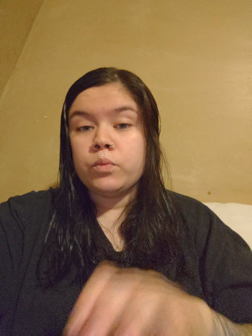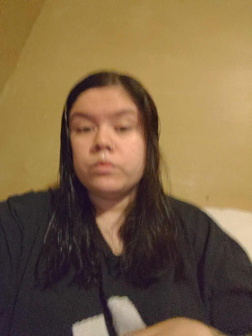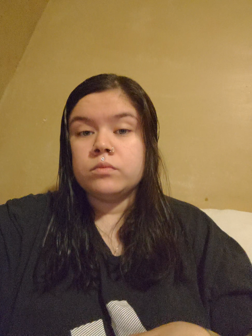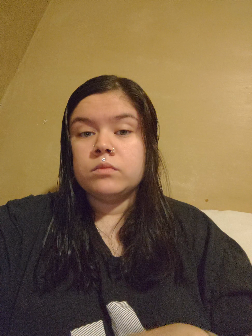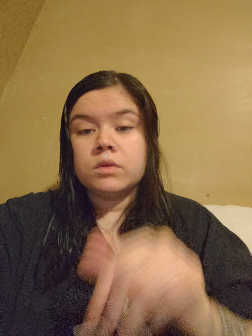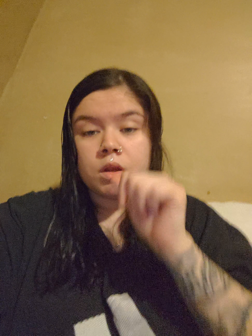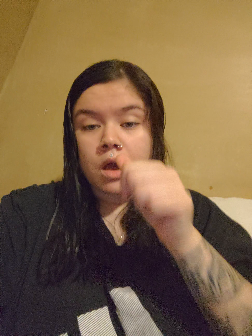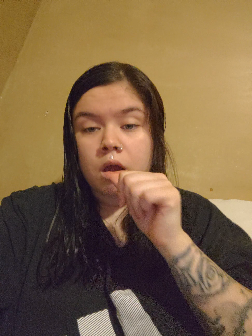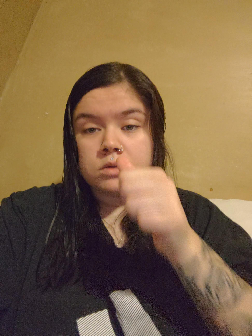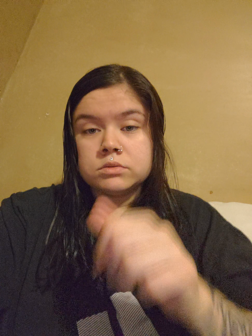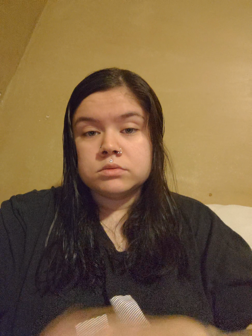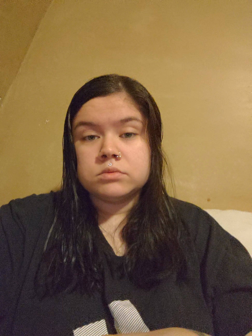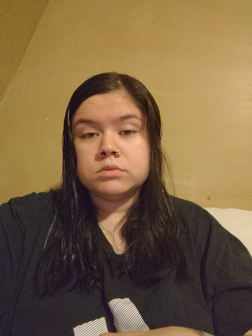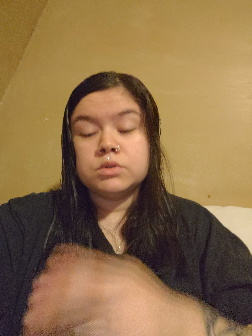nuts